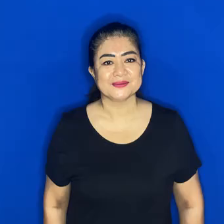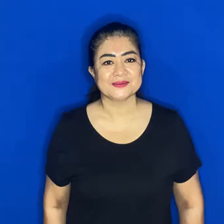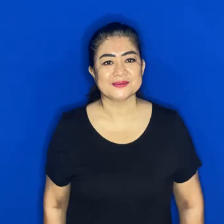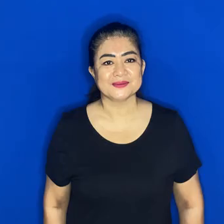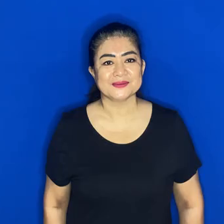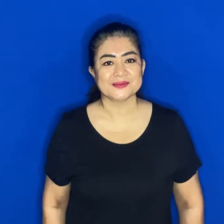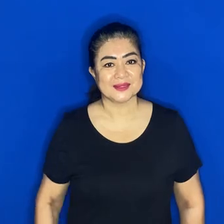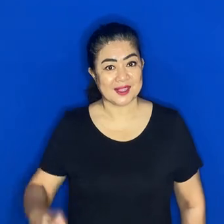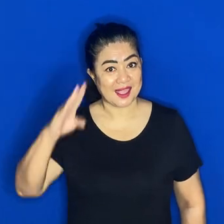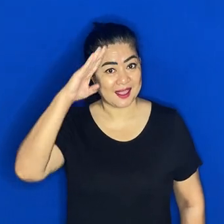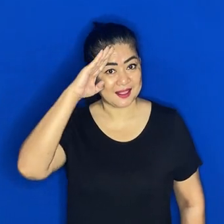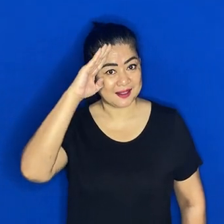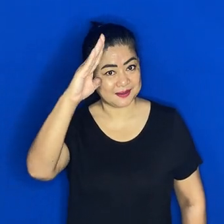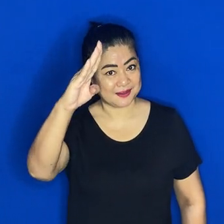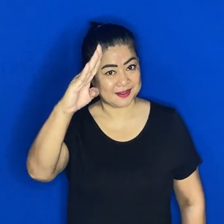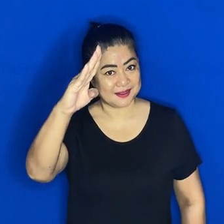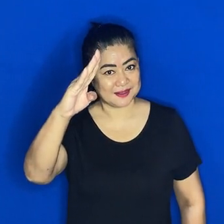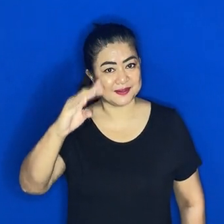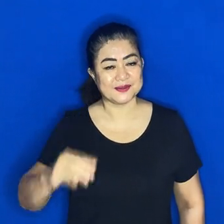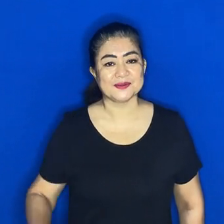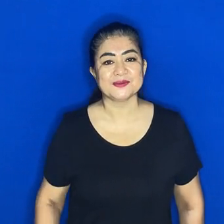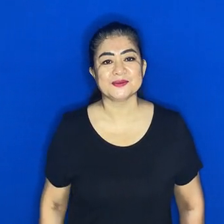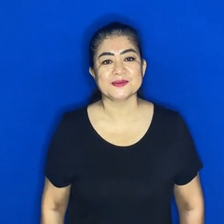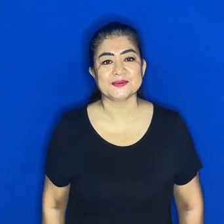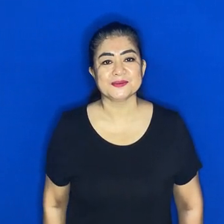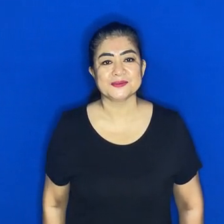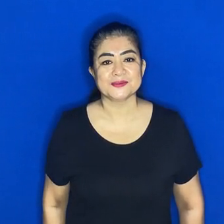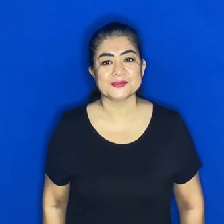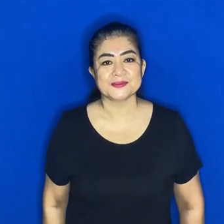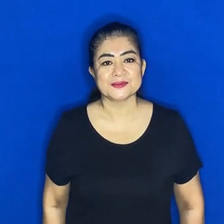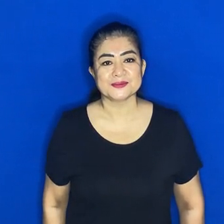hello